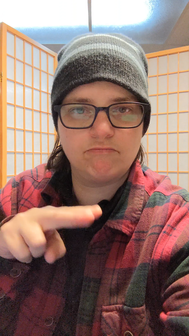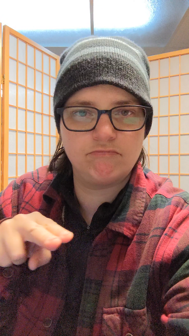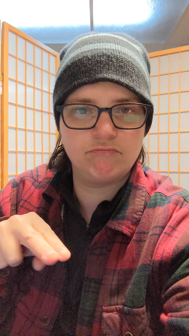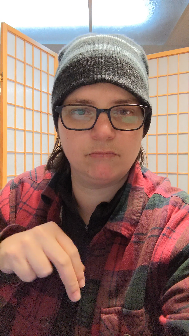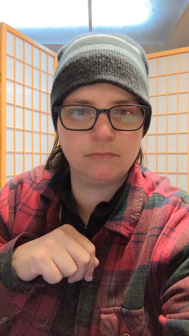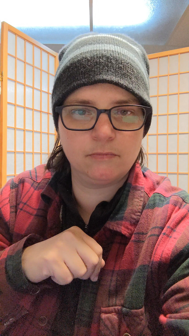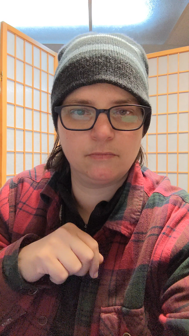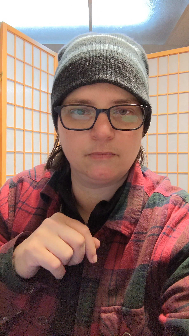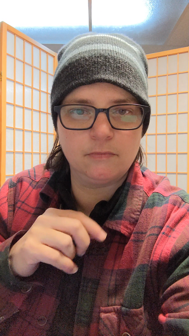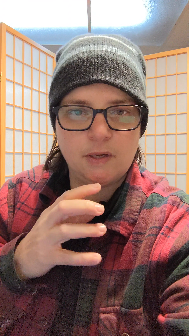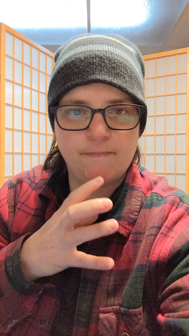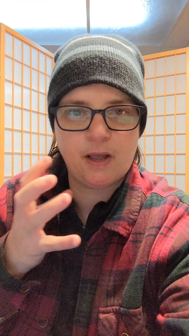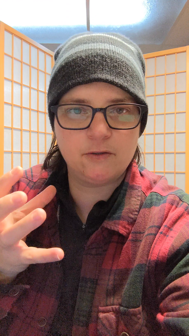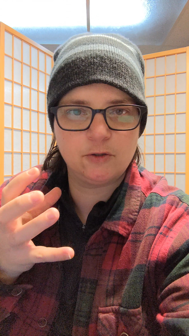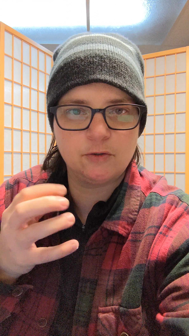much